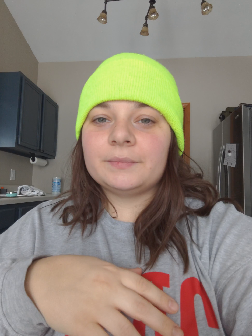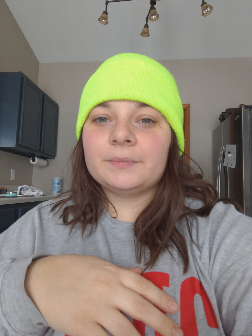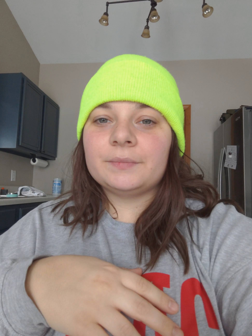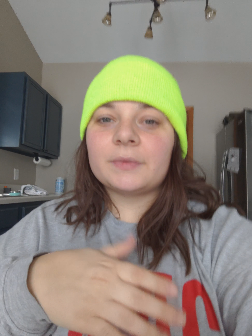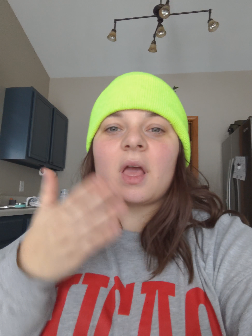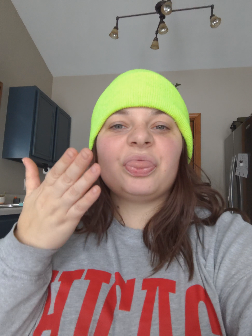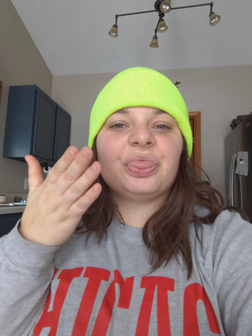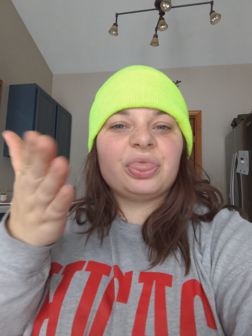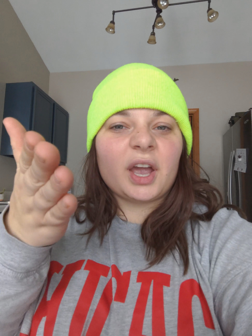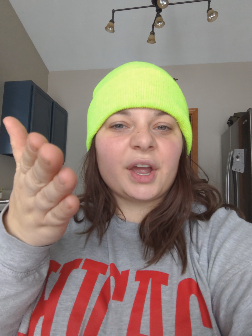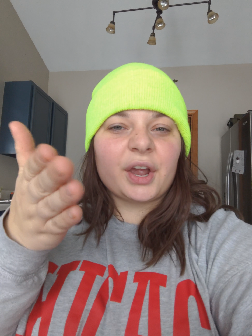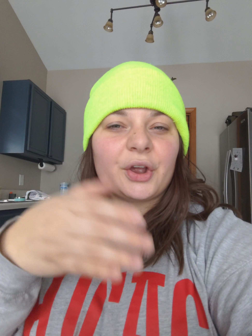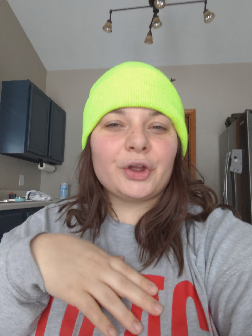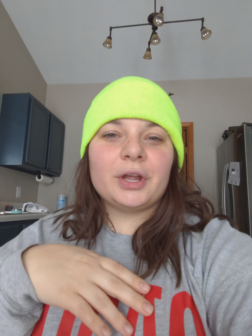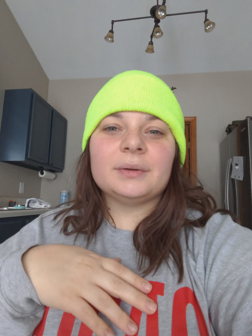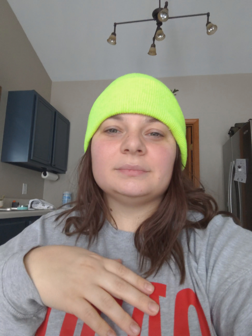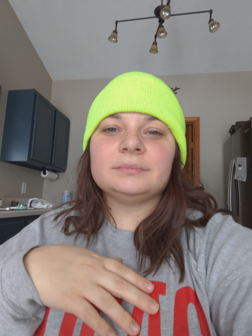there